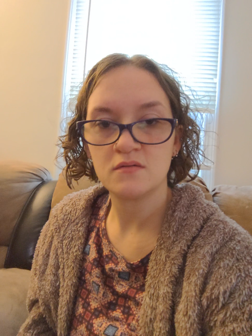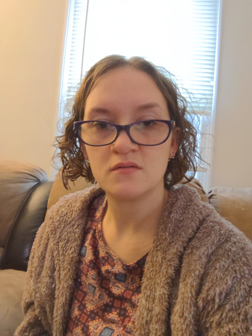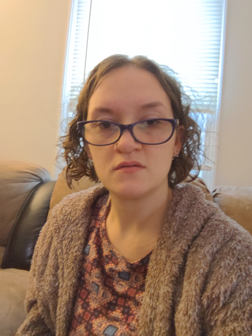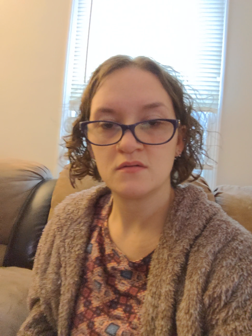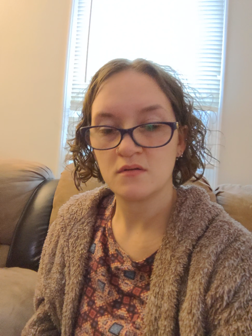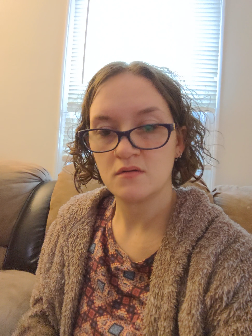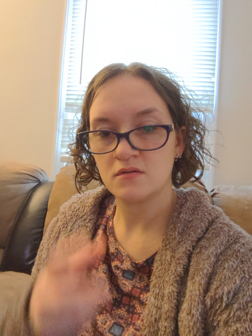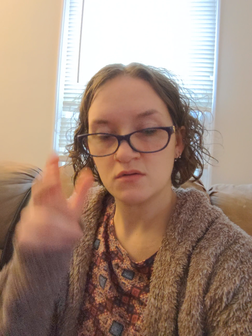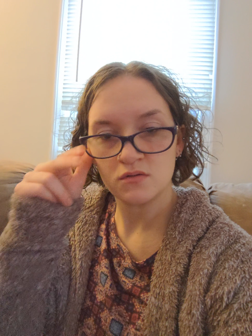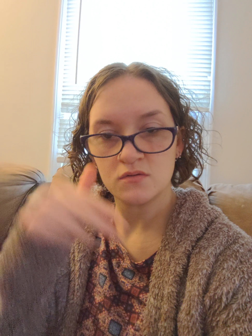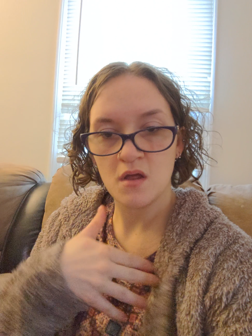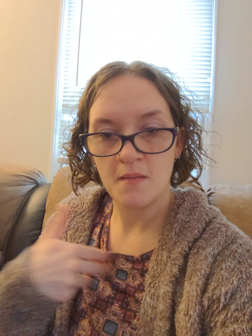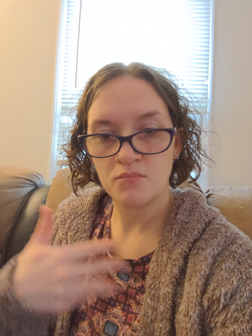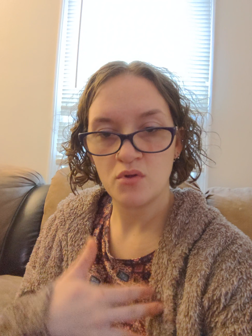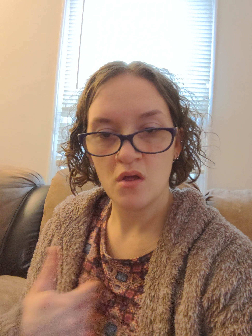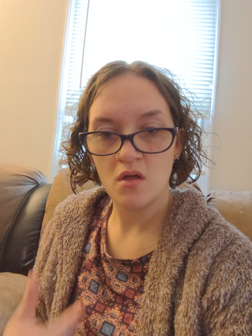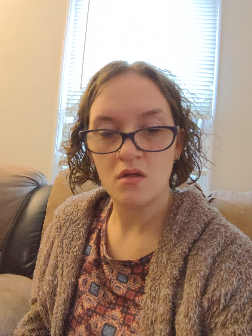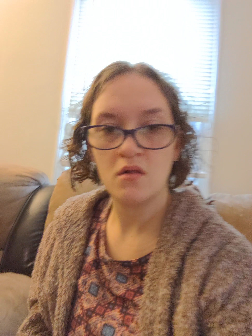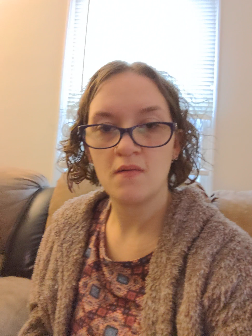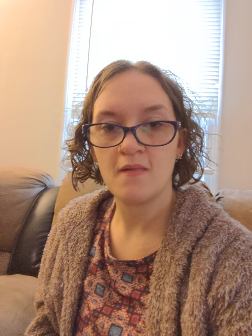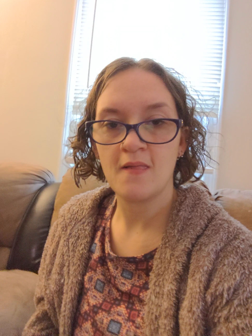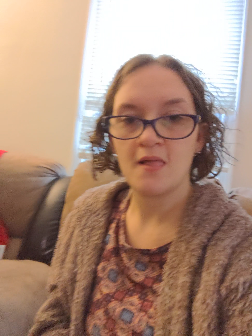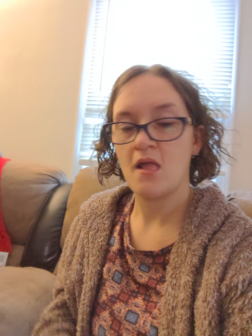zebra